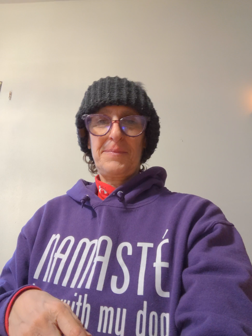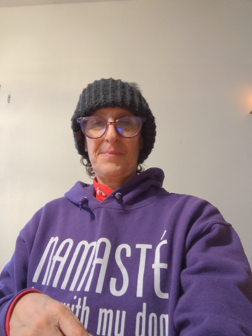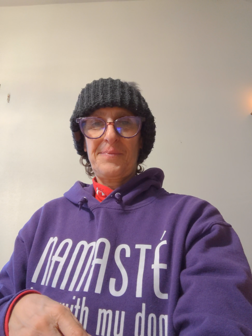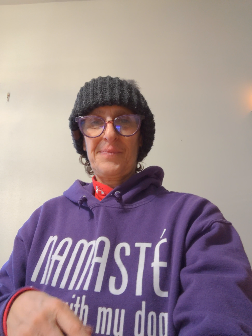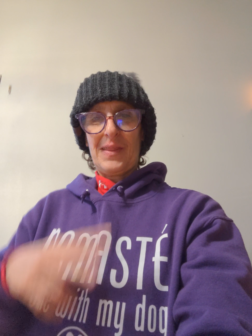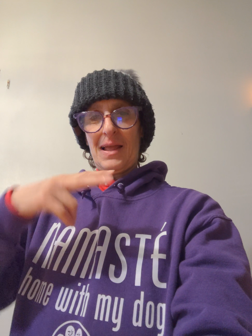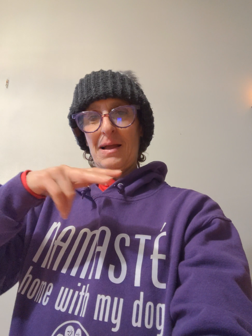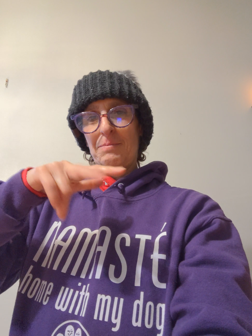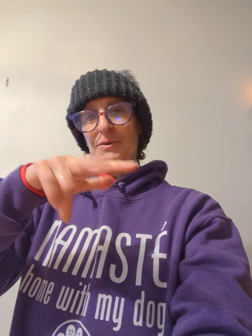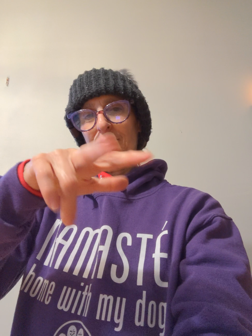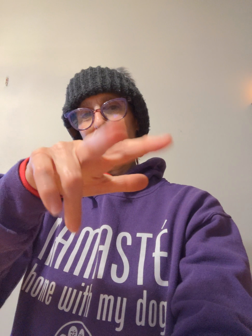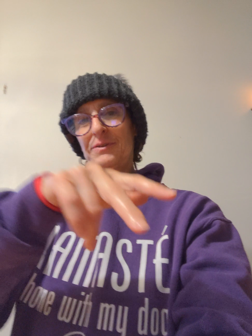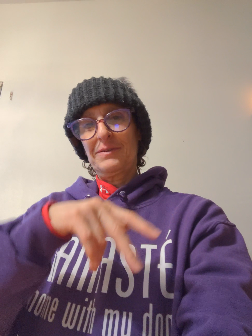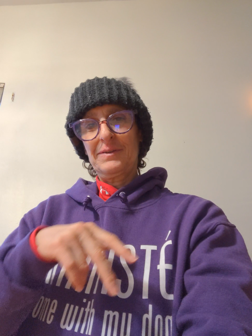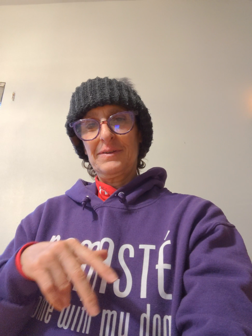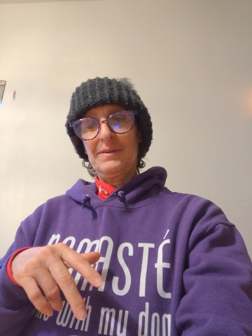helicopter